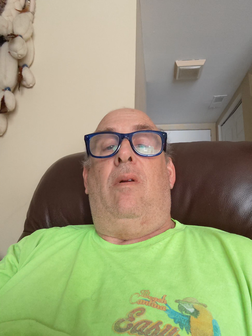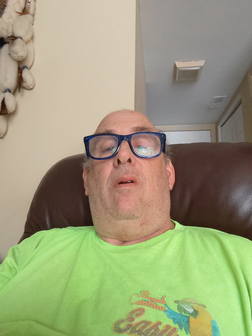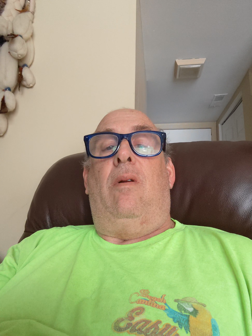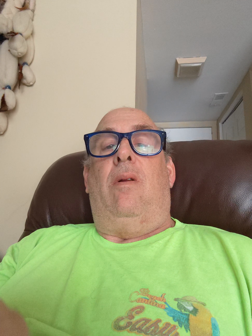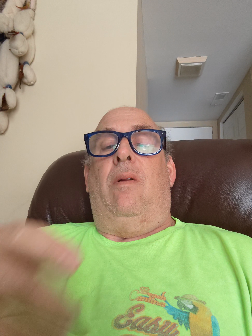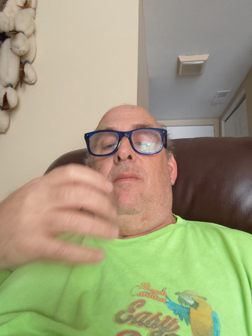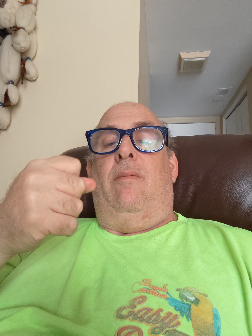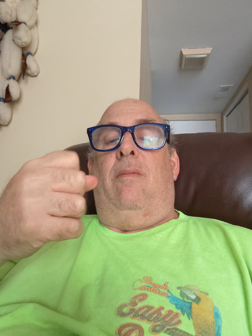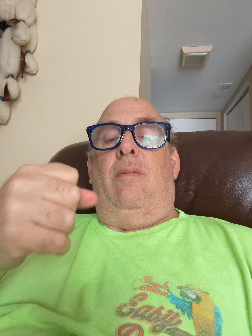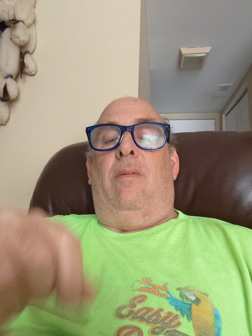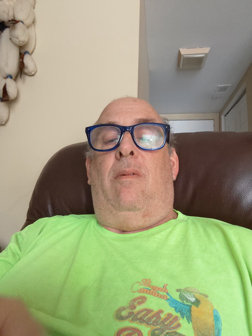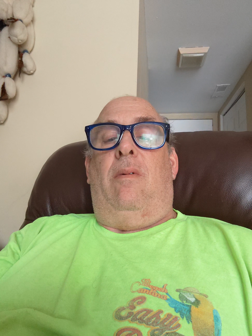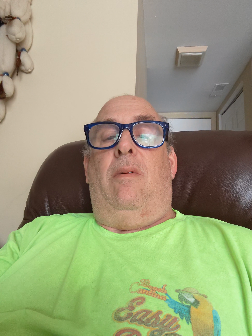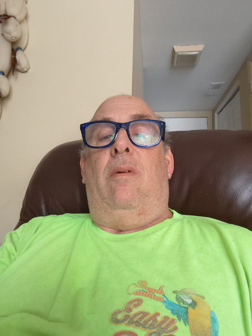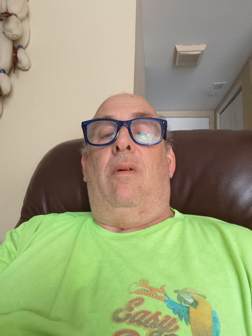milk